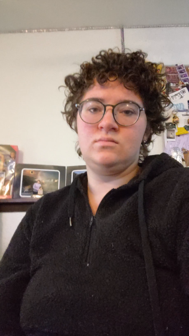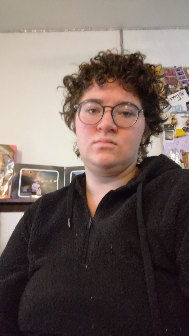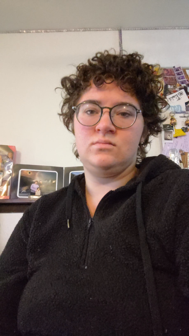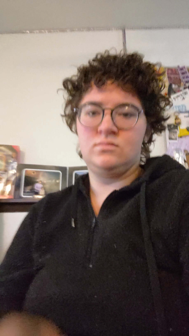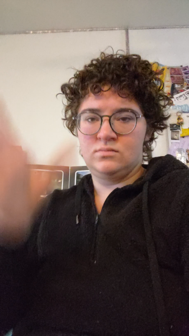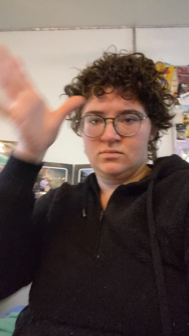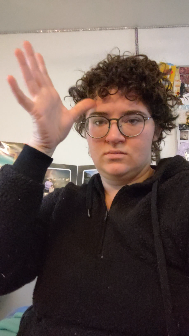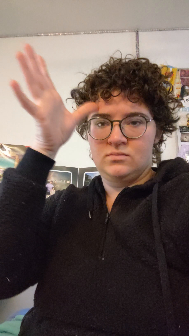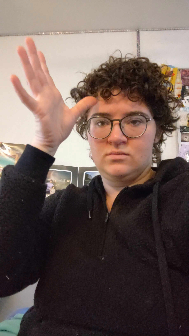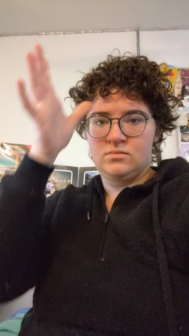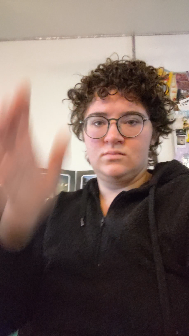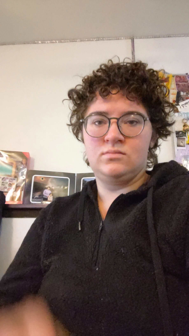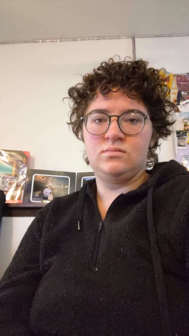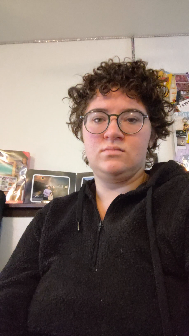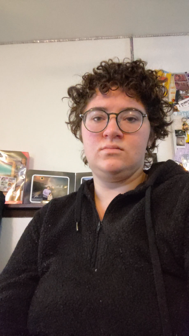daddy